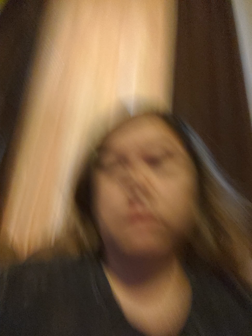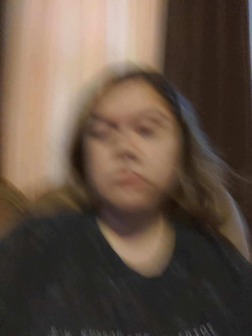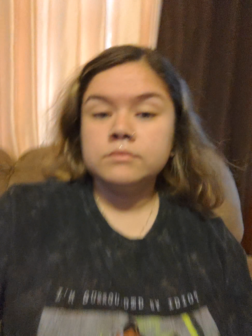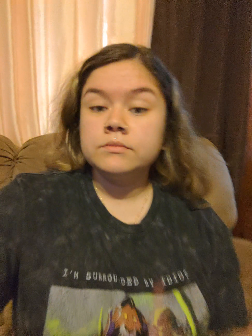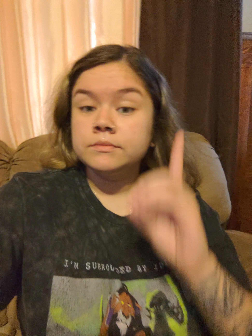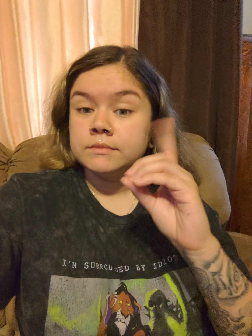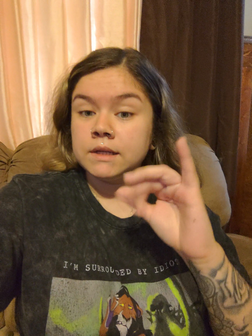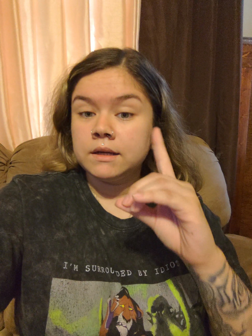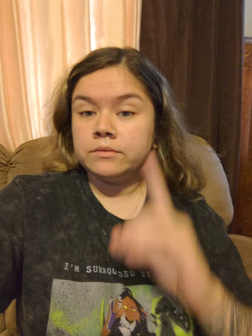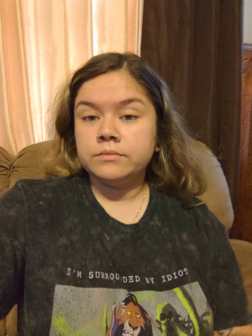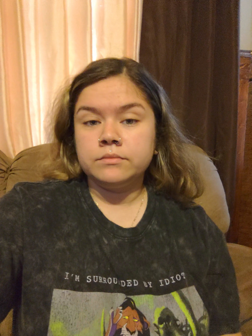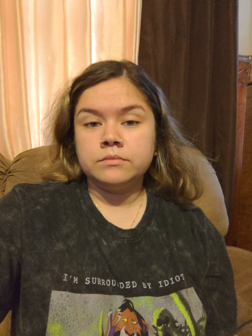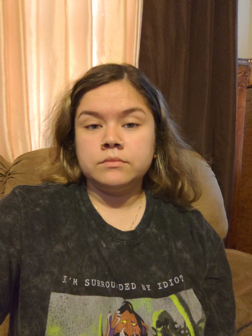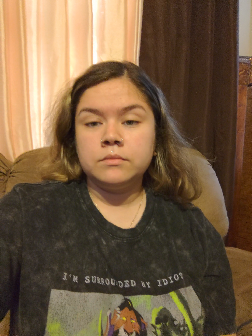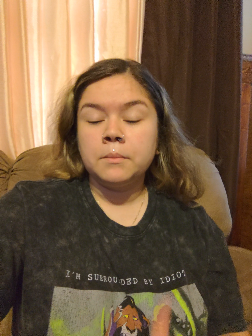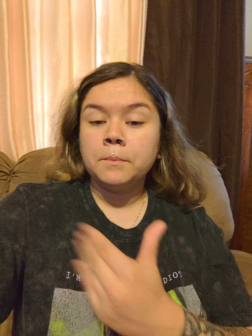did